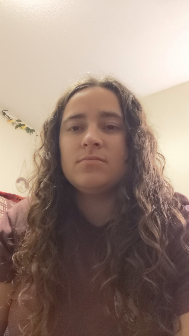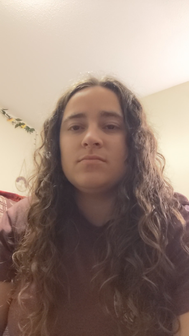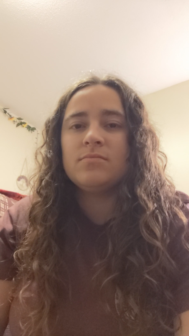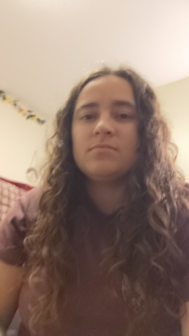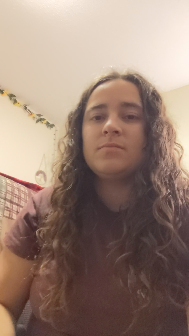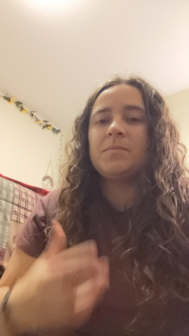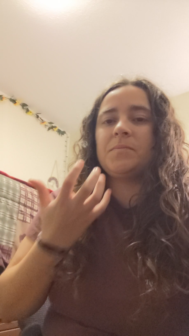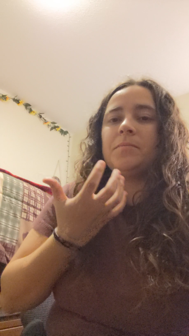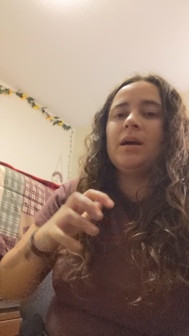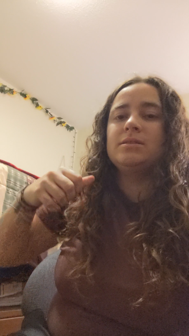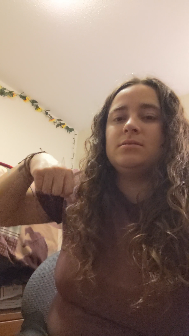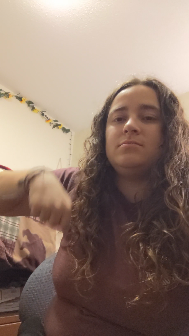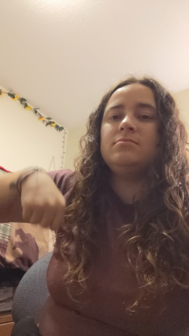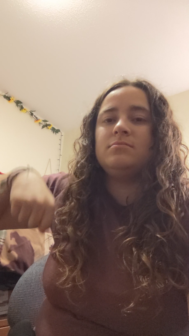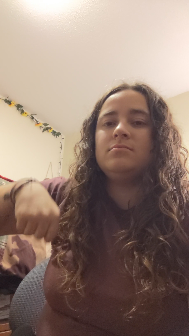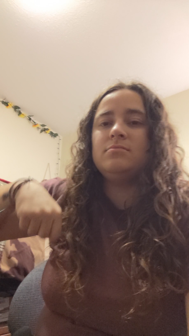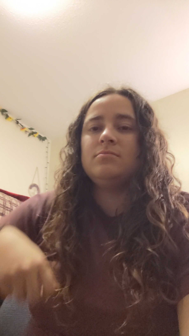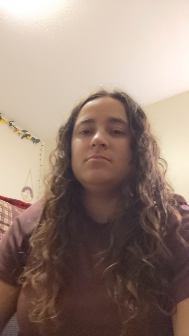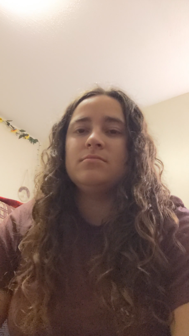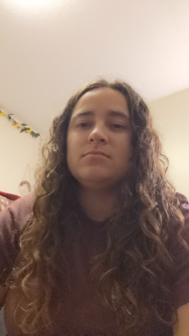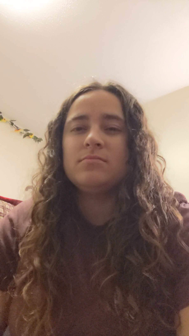basket